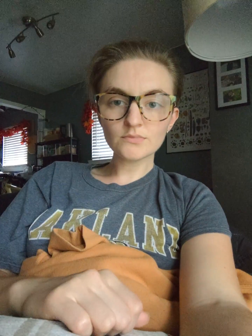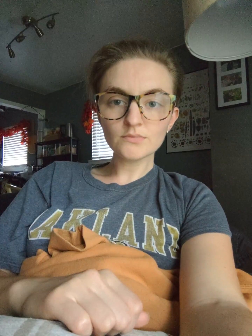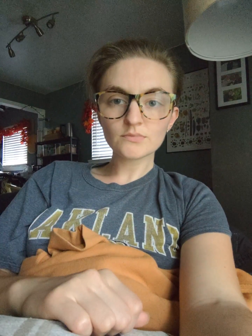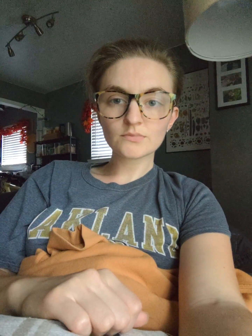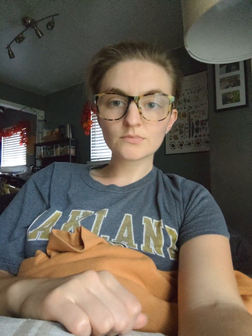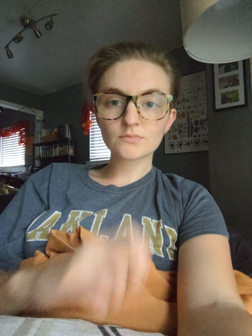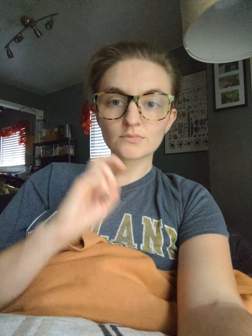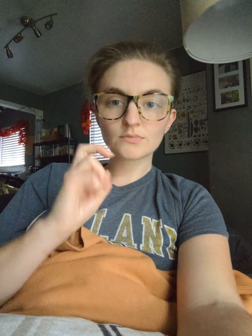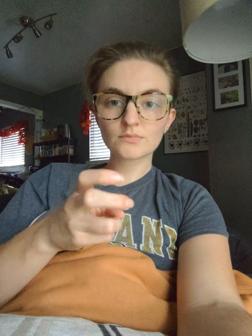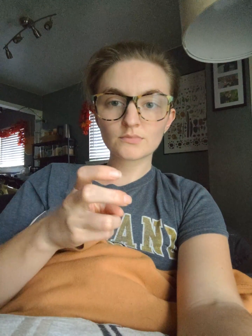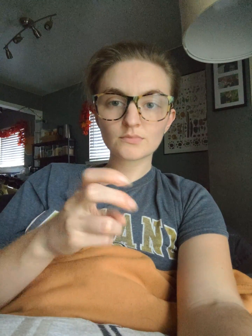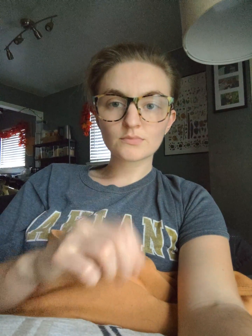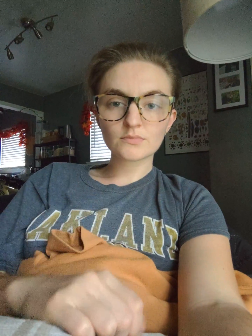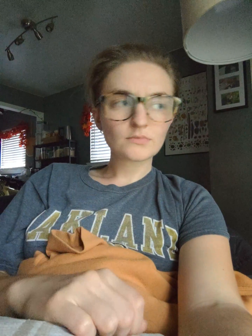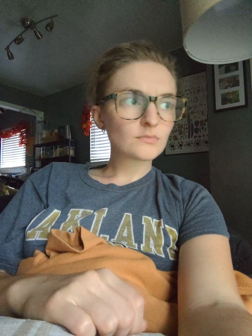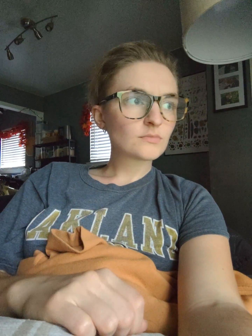hard